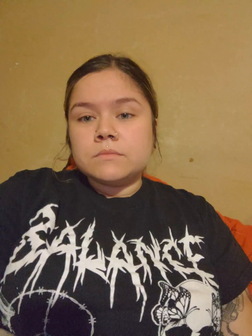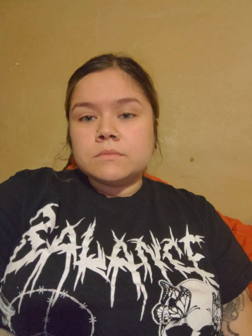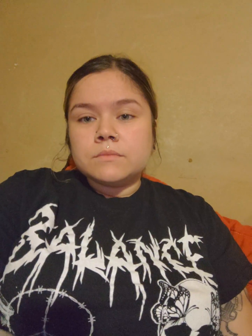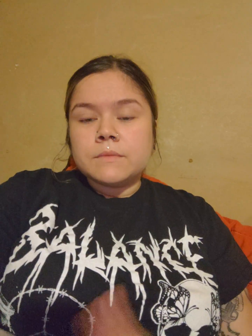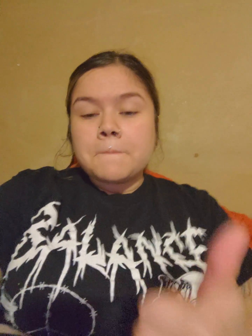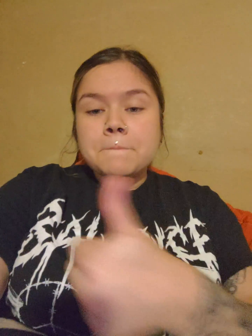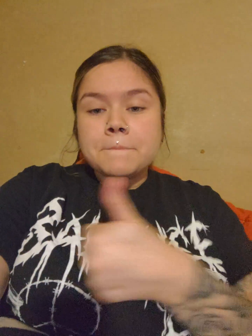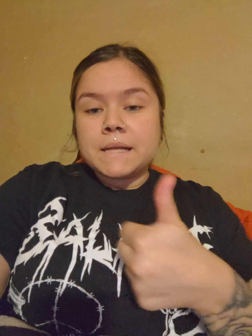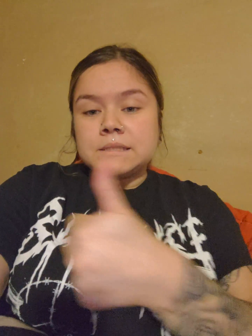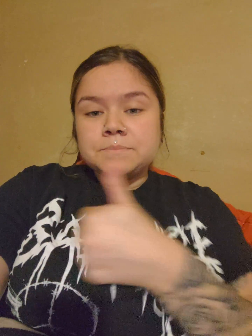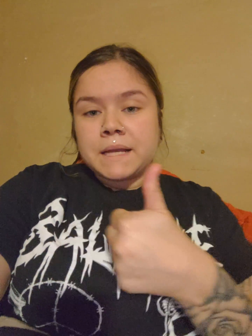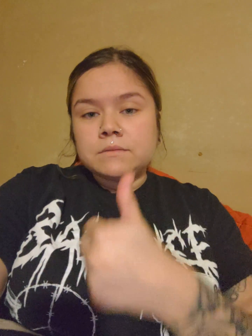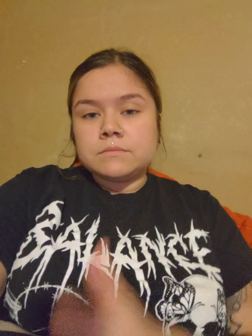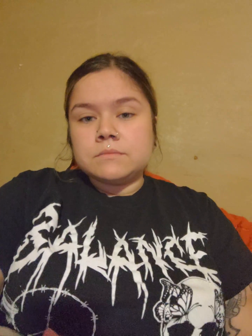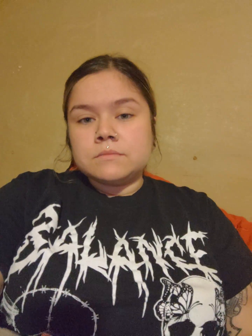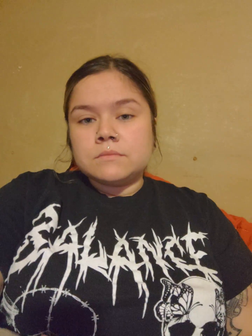basement